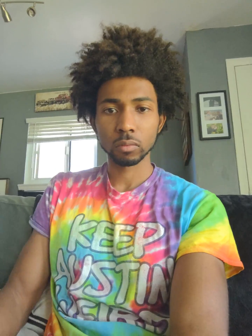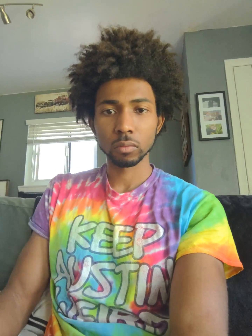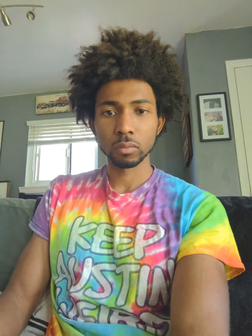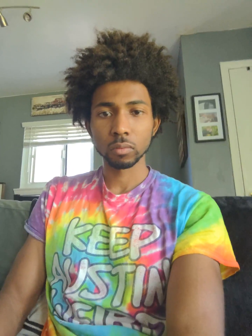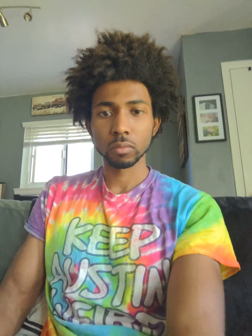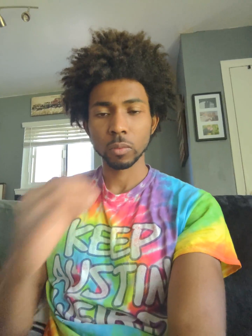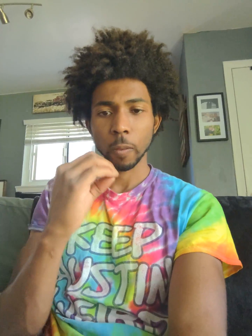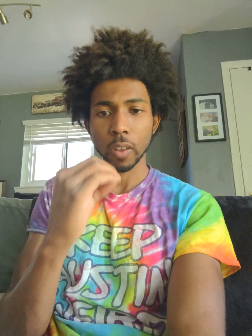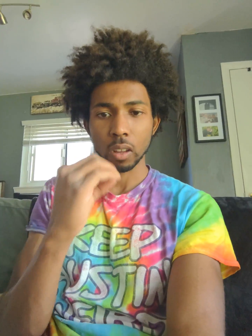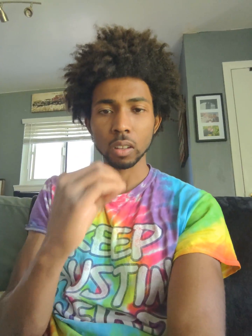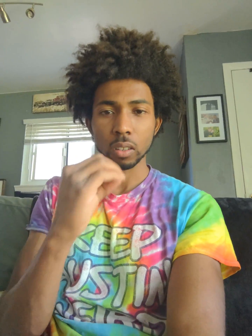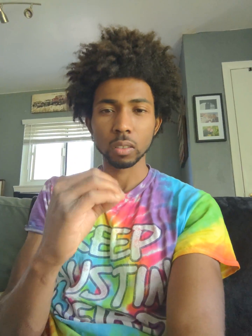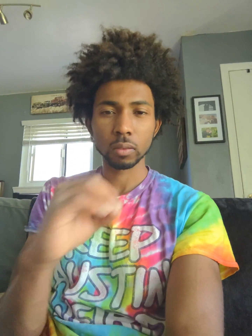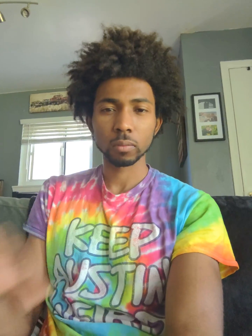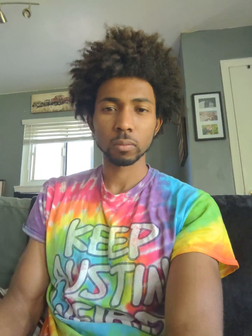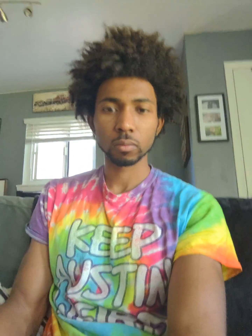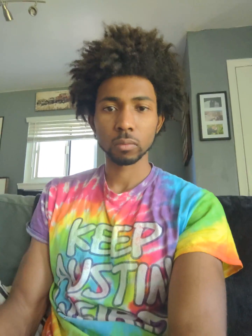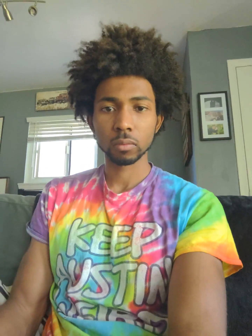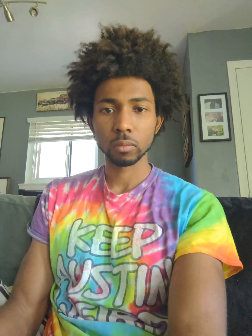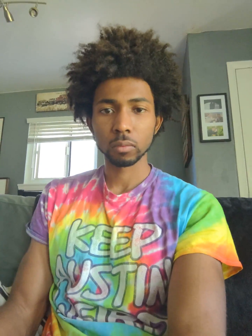fix